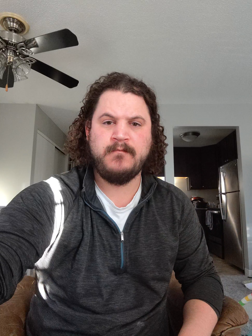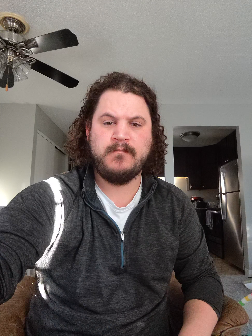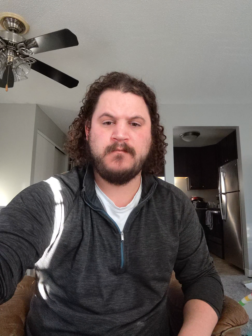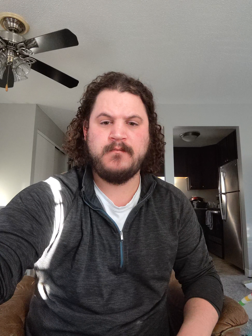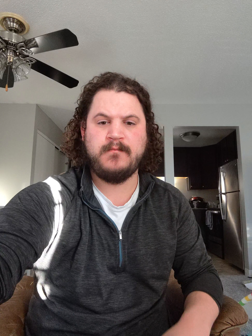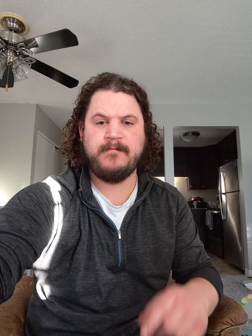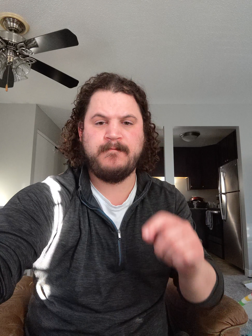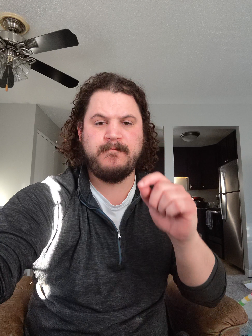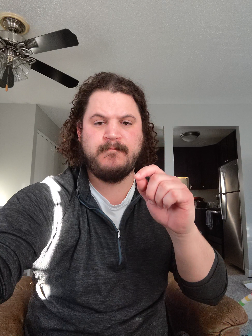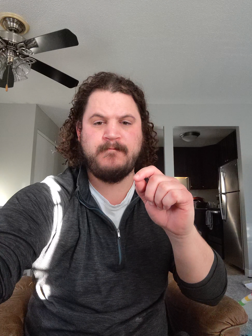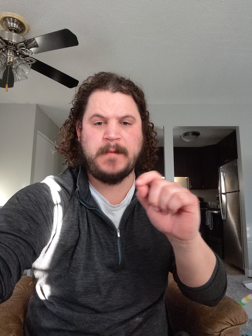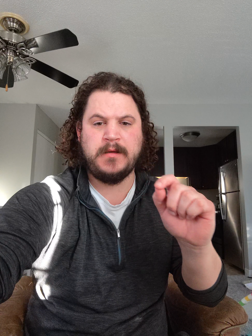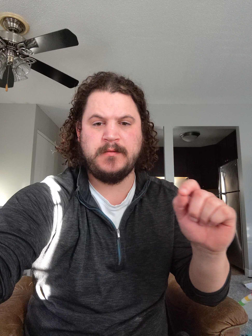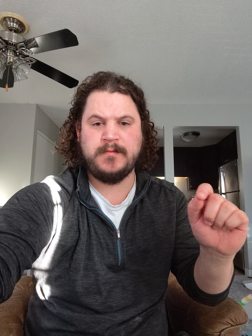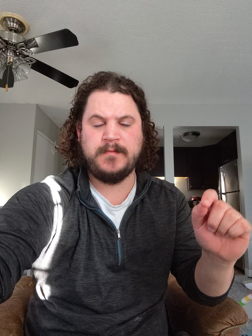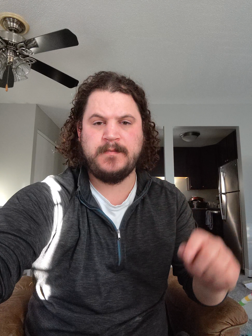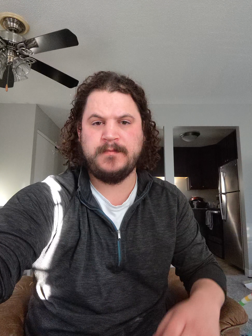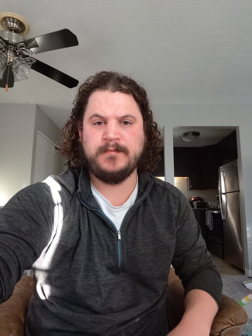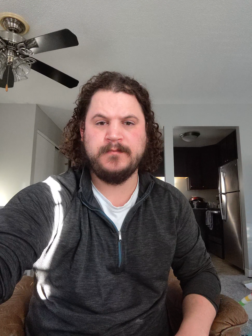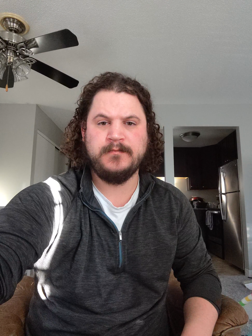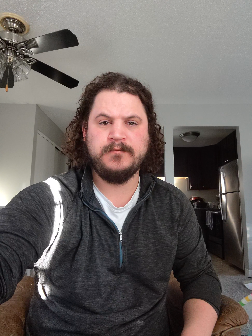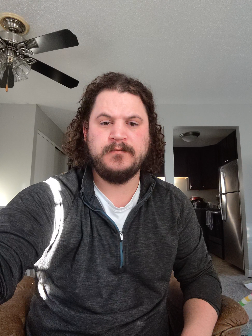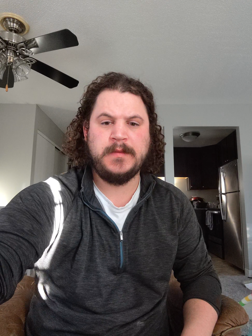pen